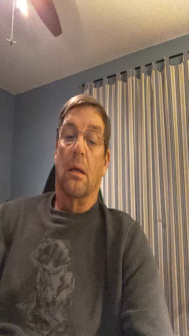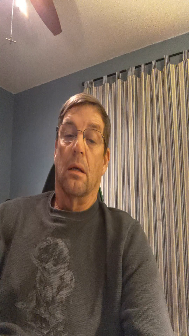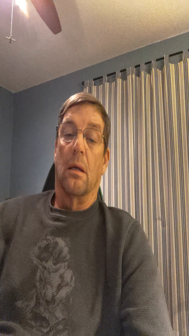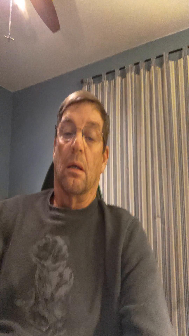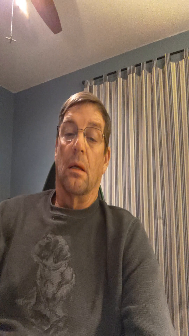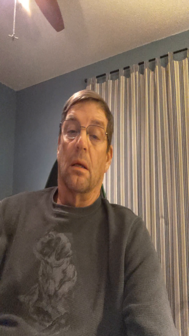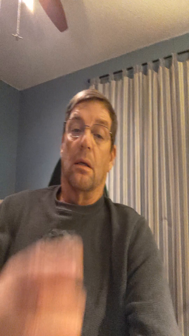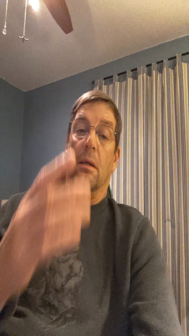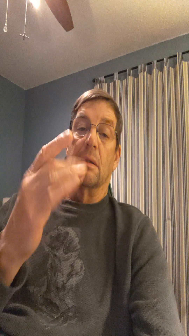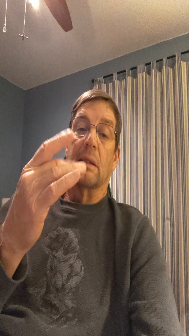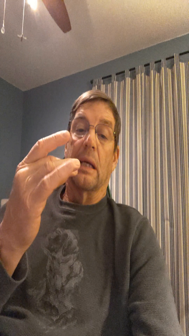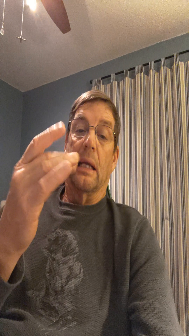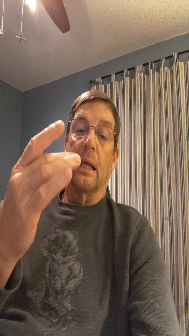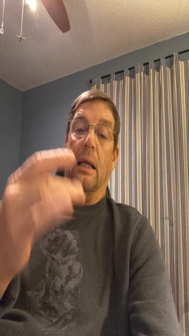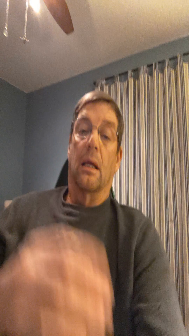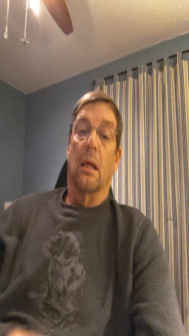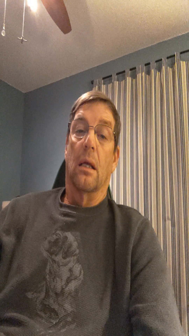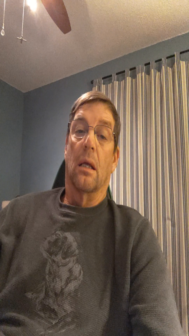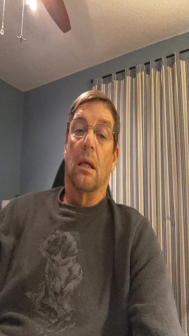sticky